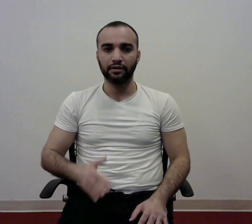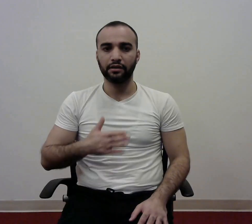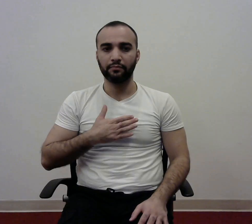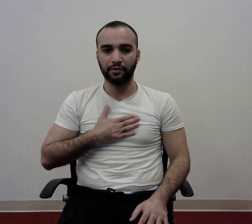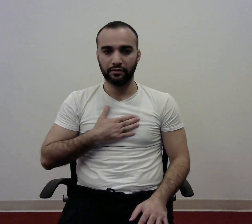mən